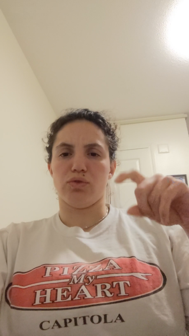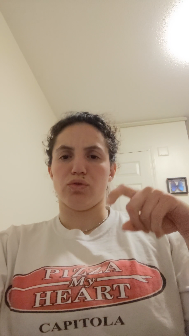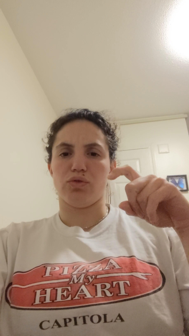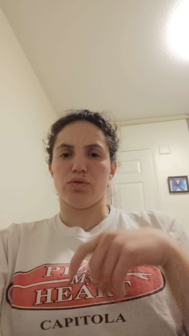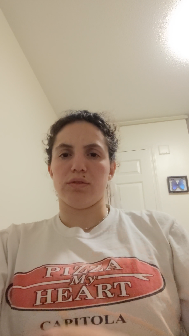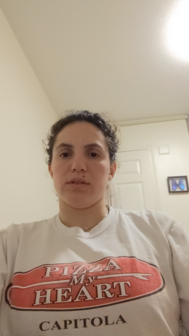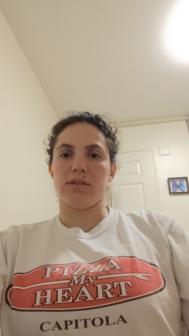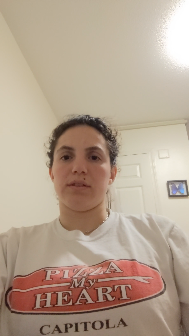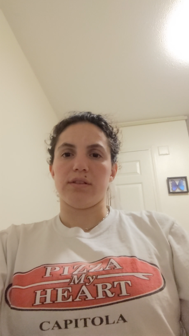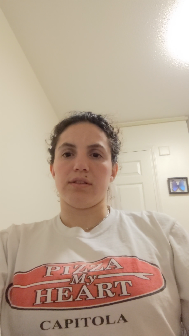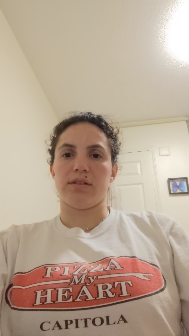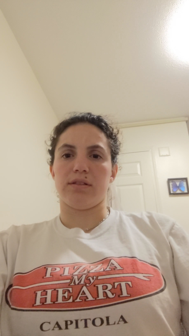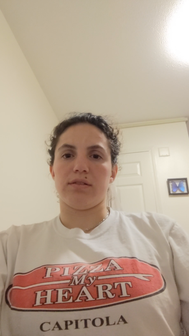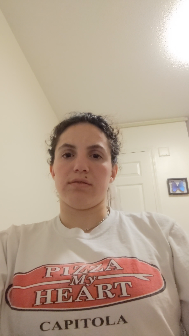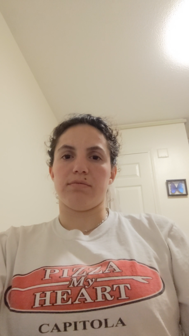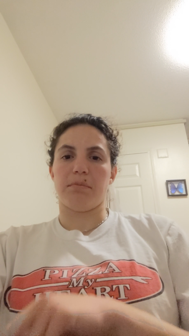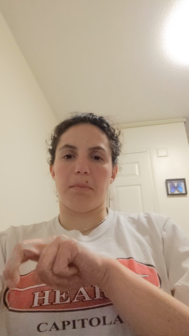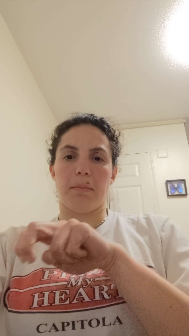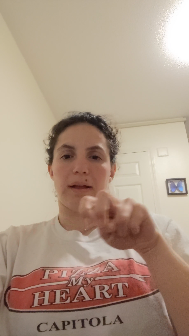bench